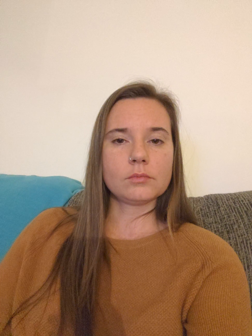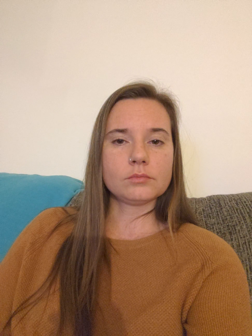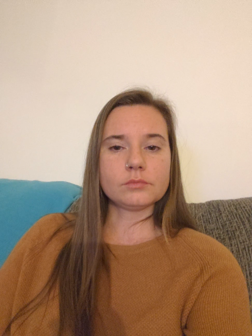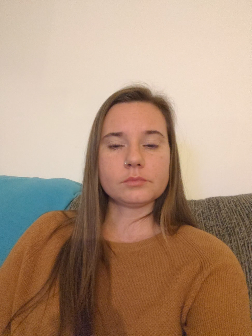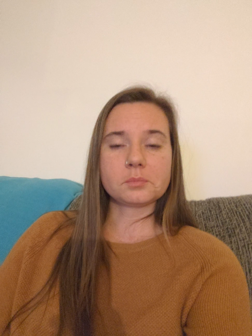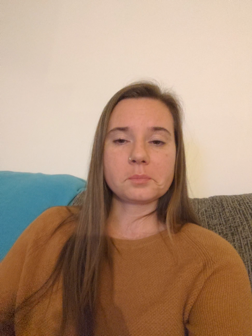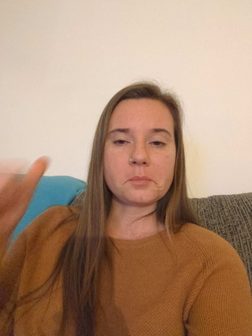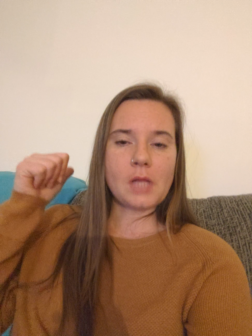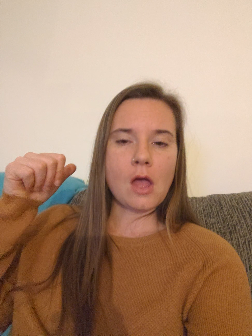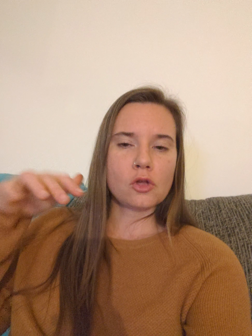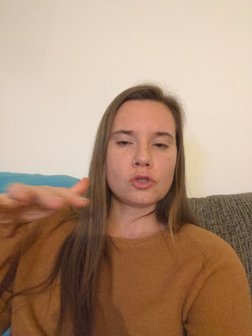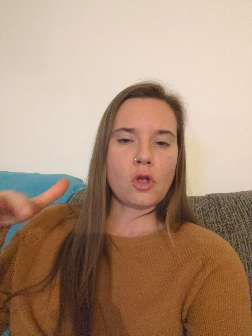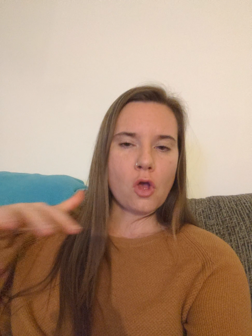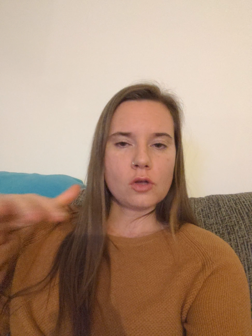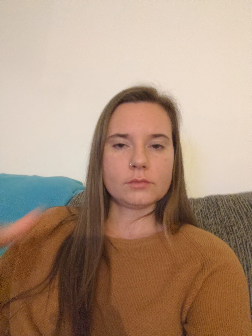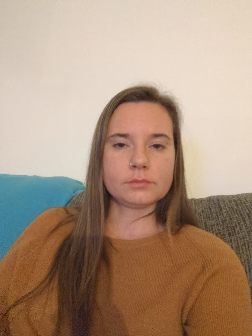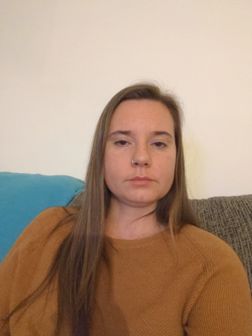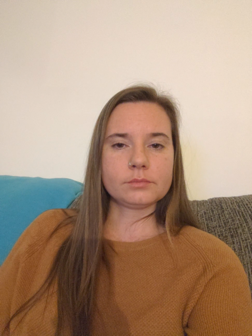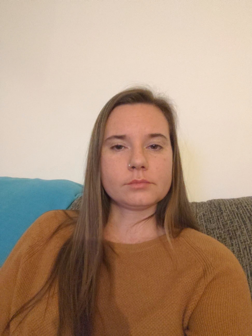backyard